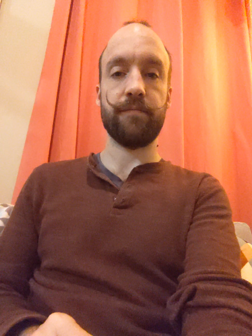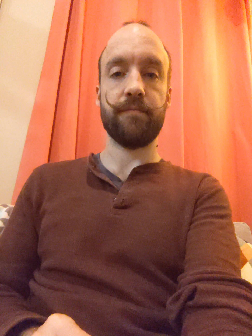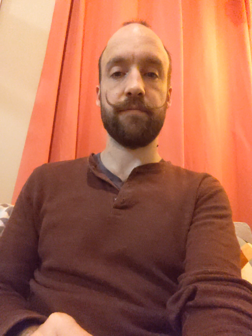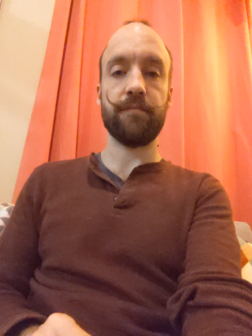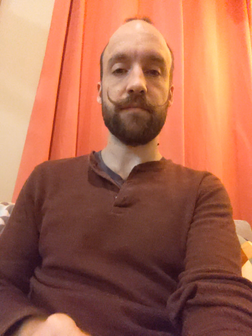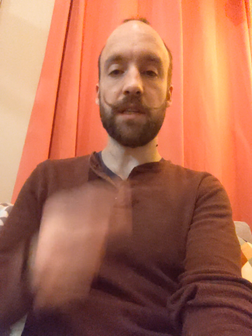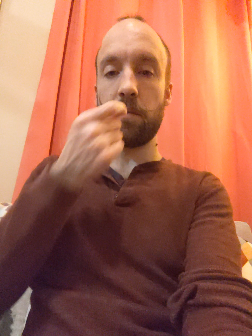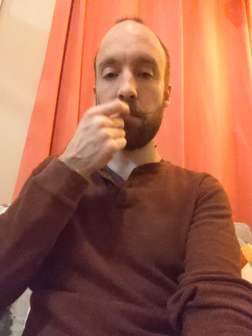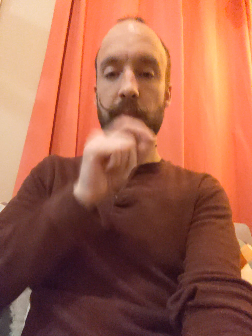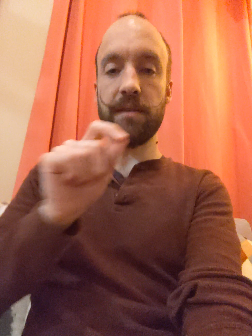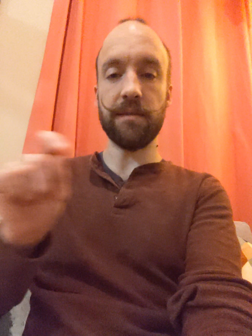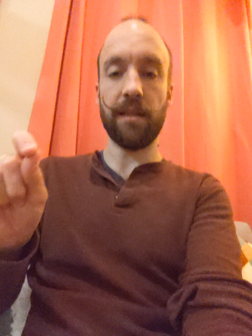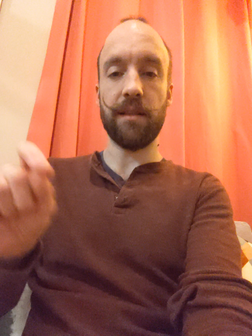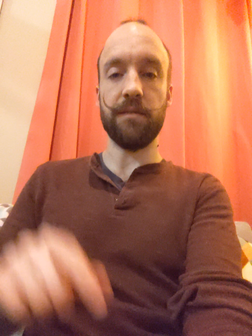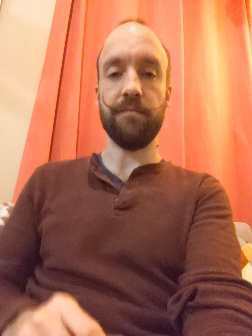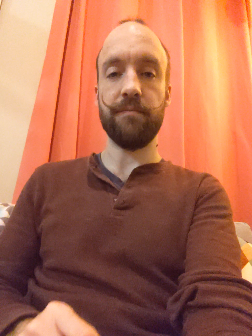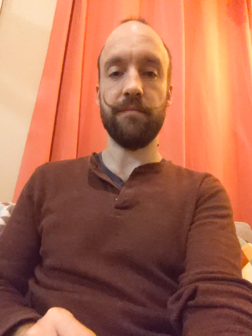pencil